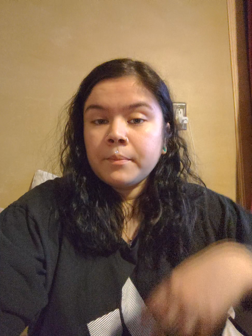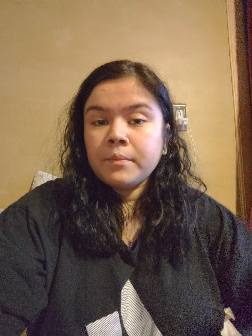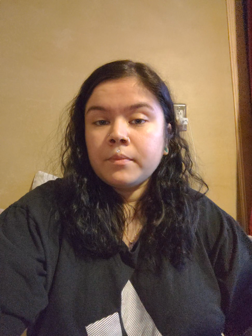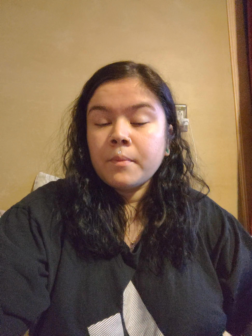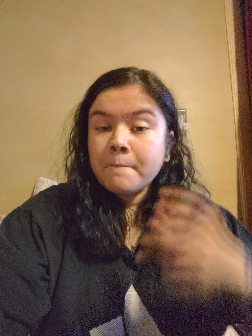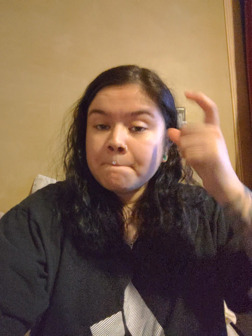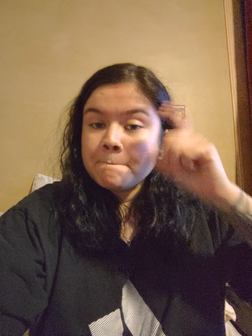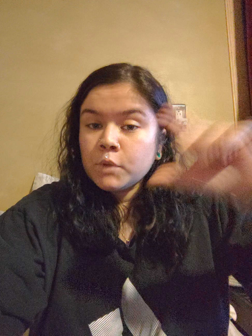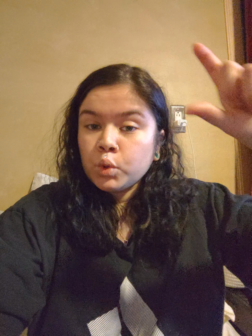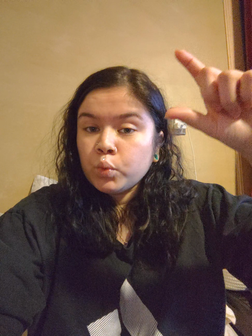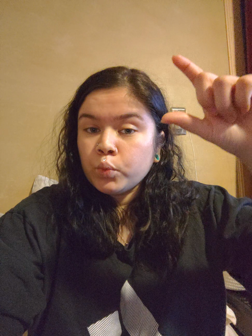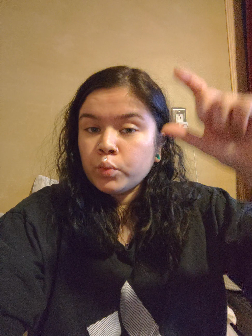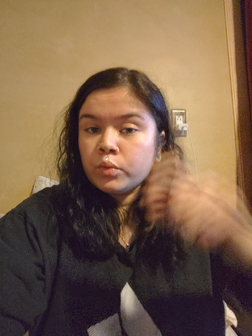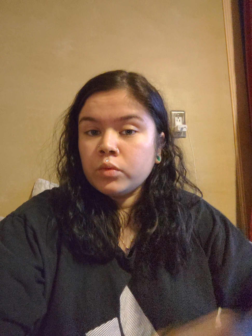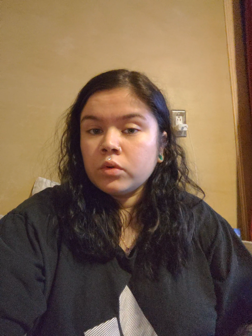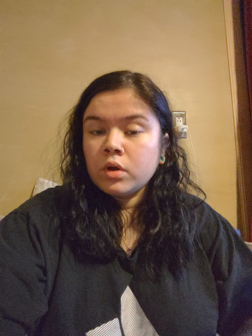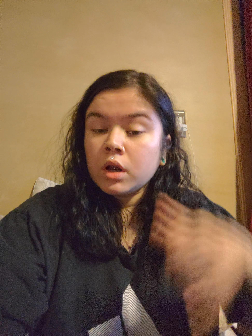moon